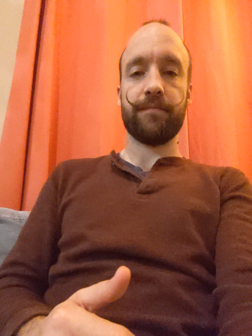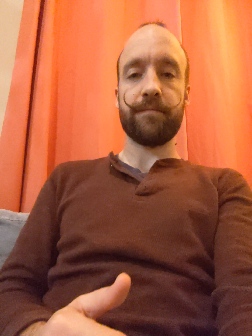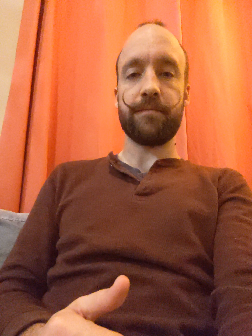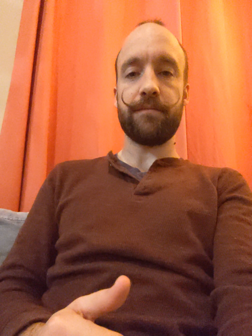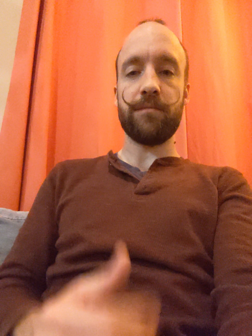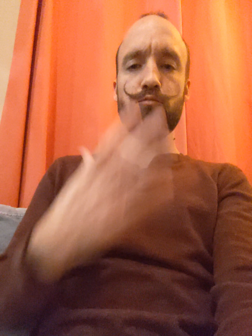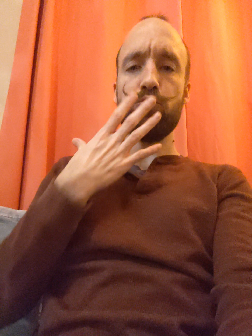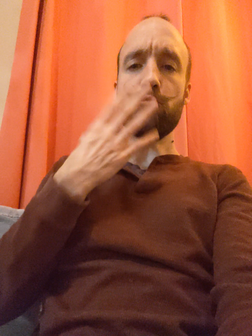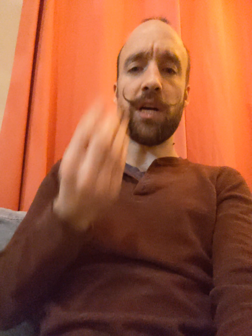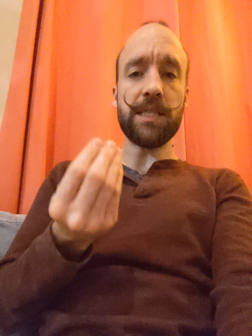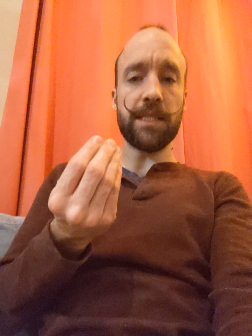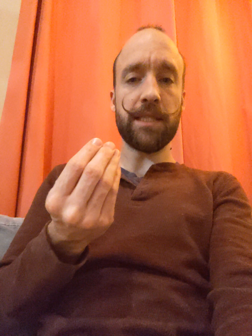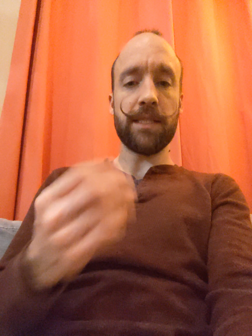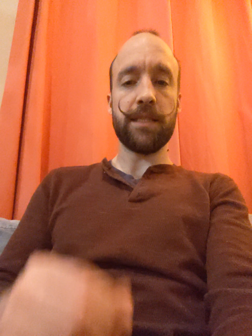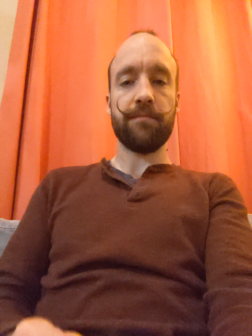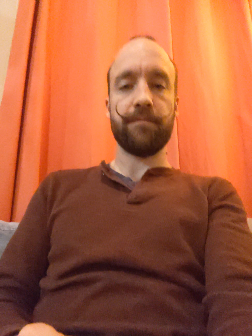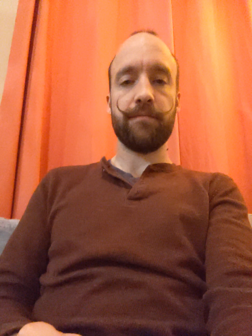wet